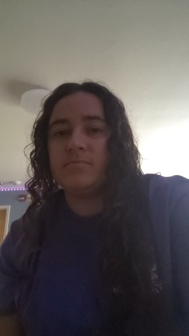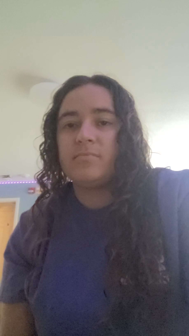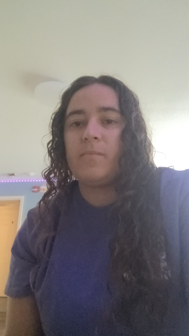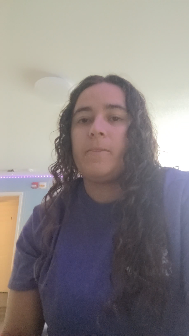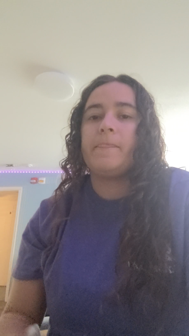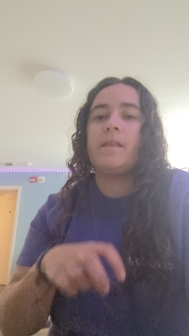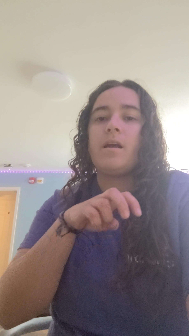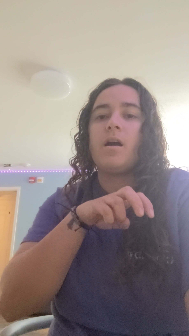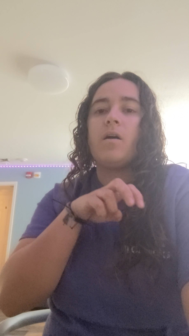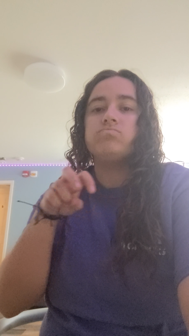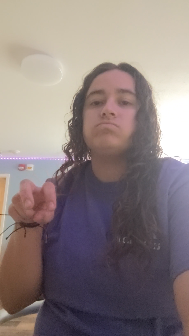couch